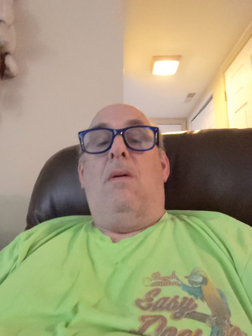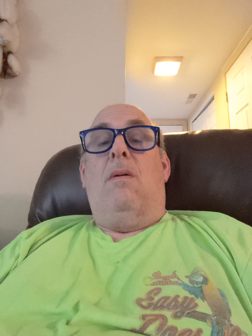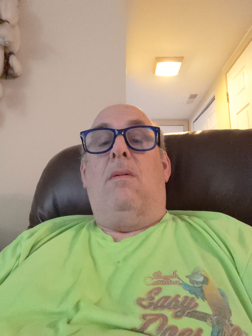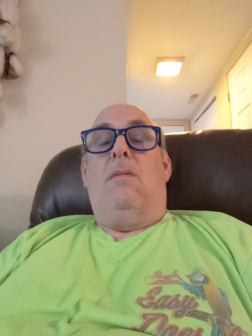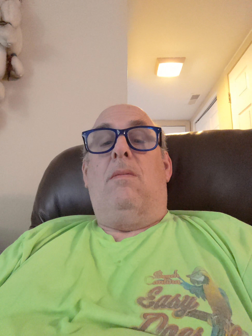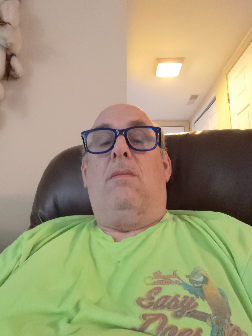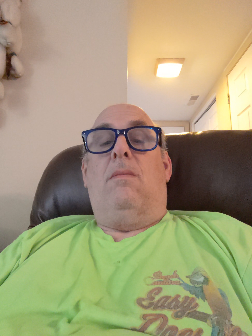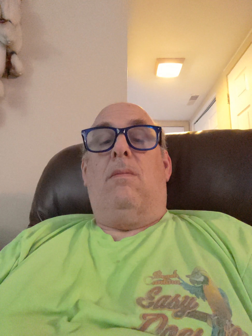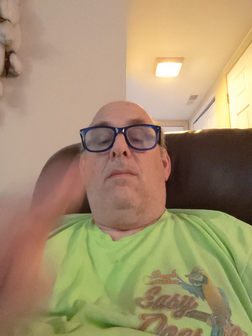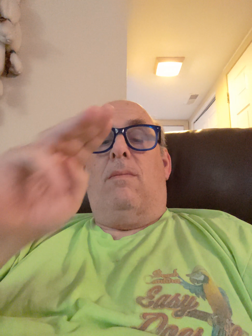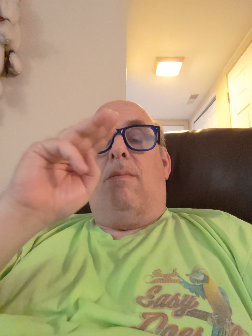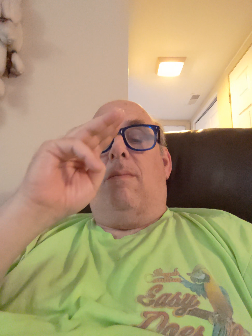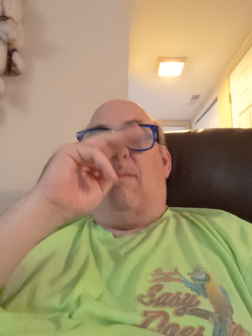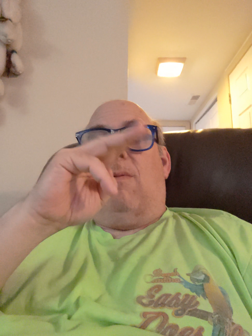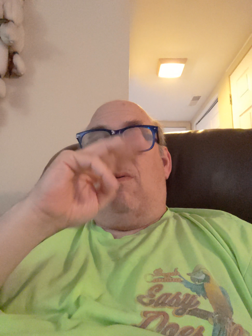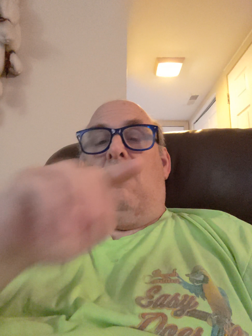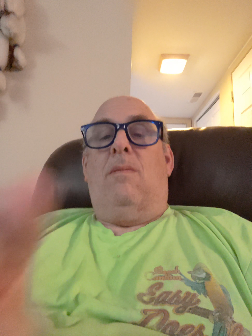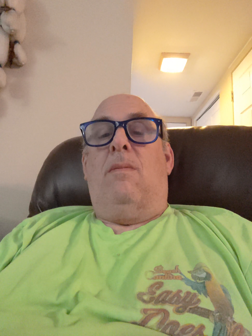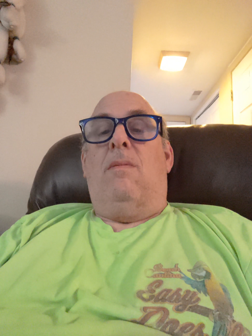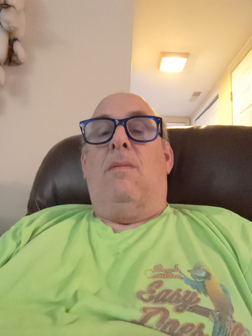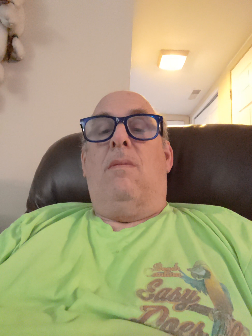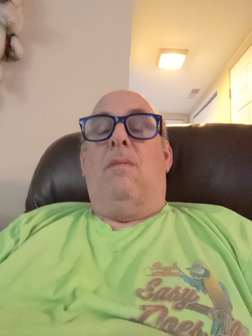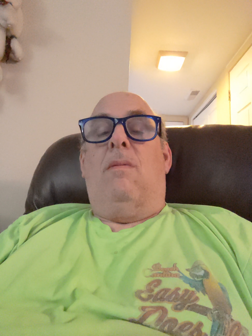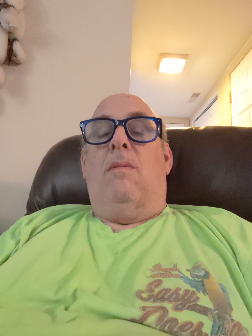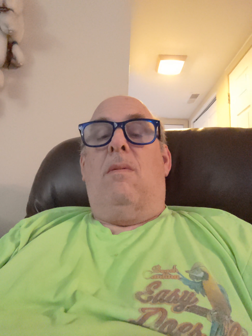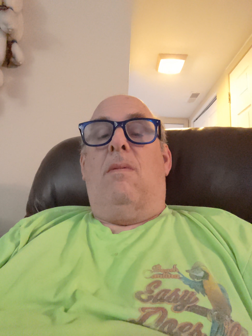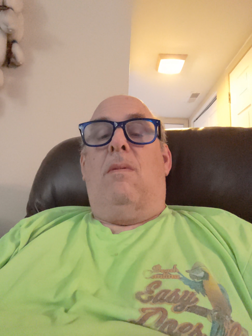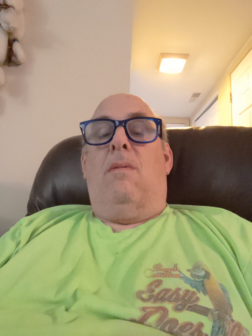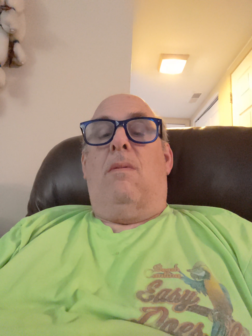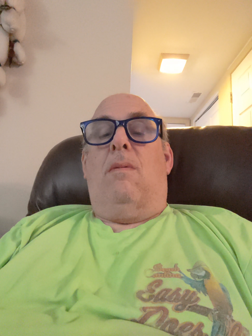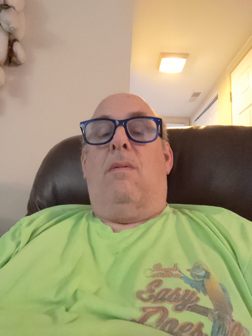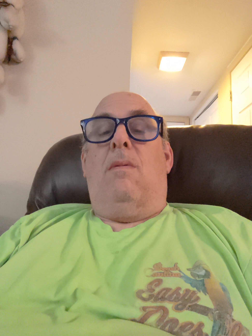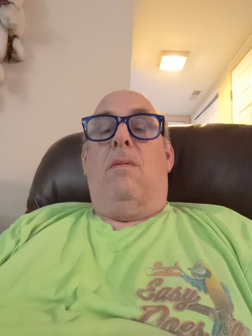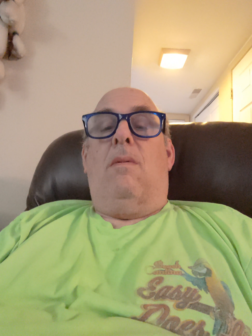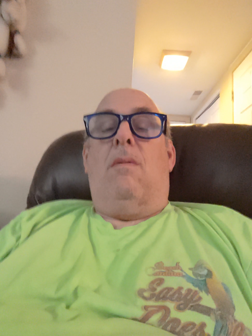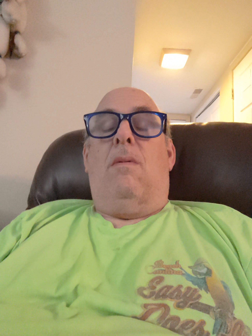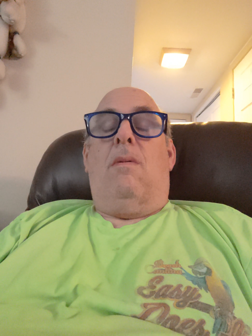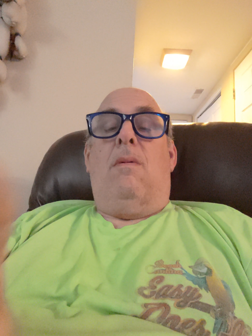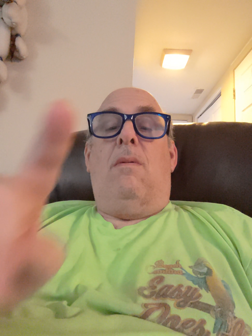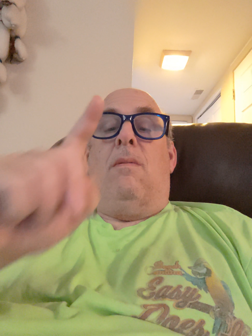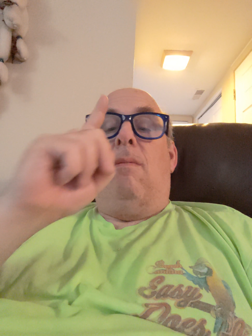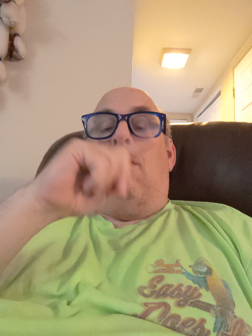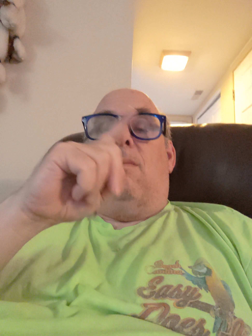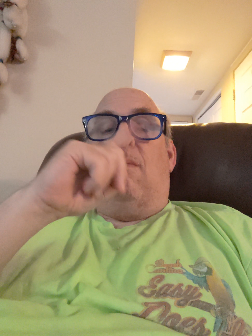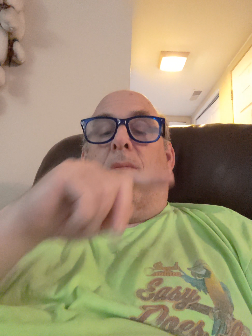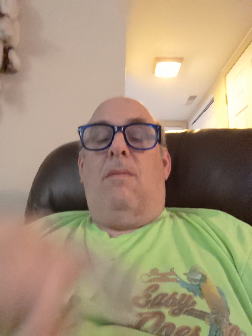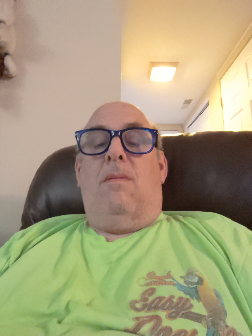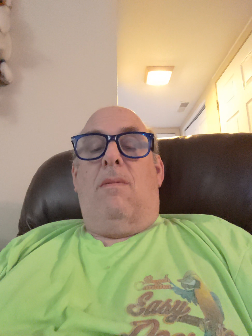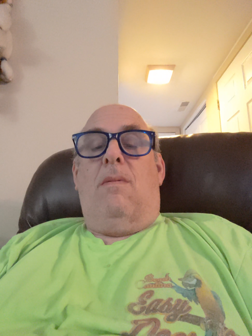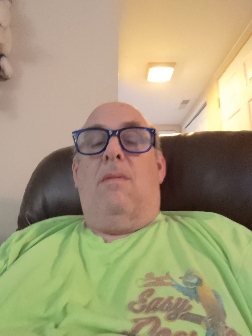mouse